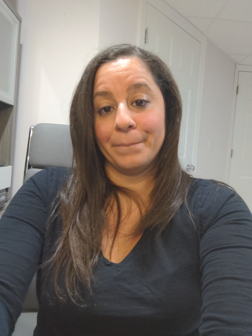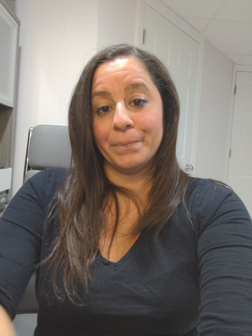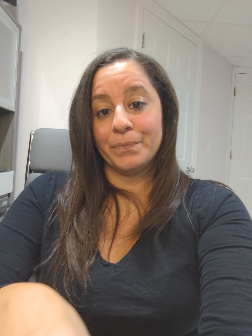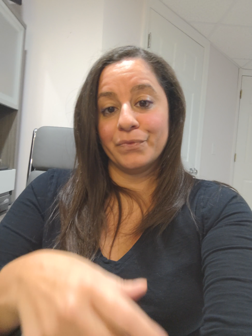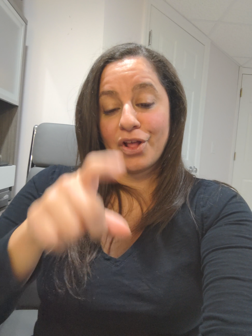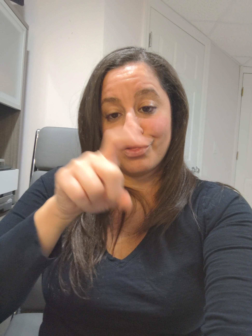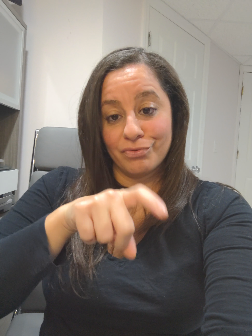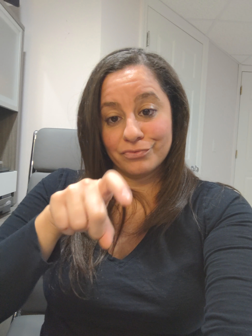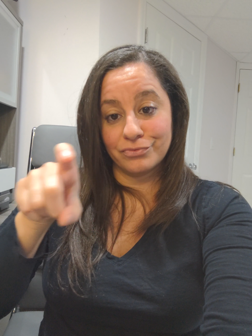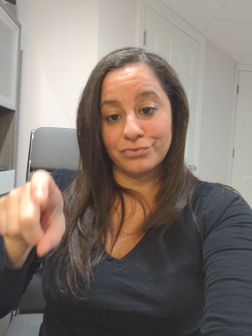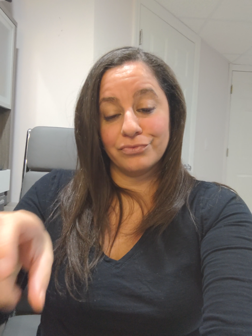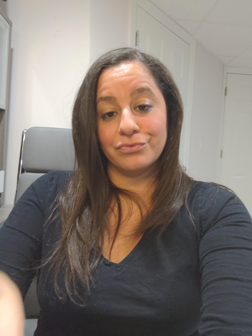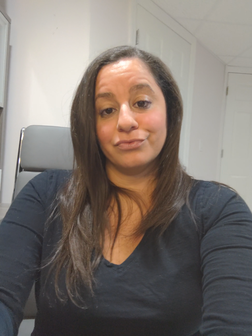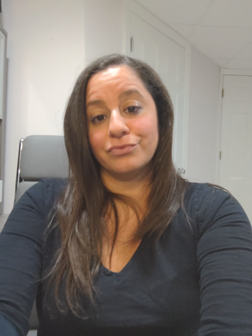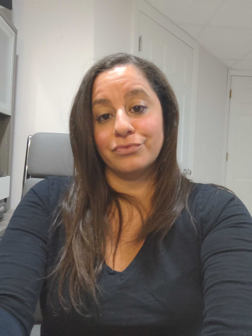closet